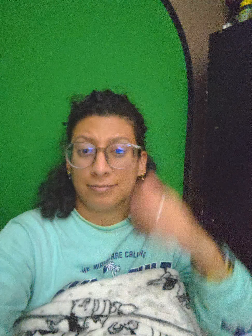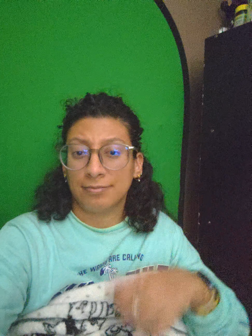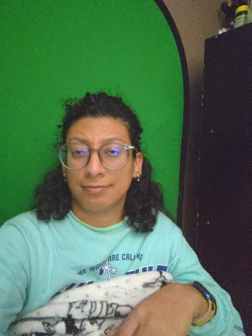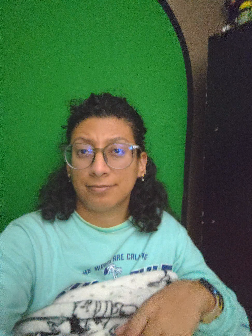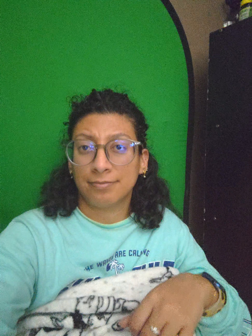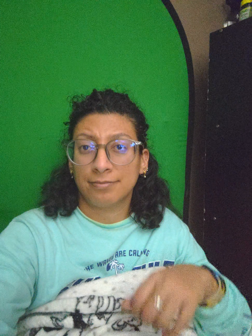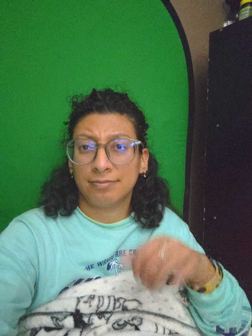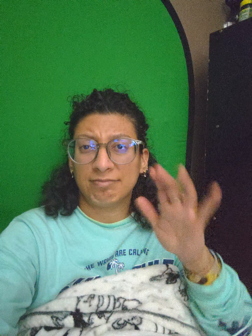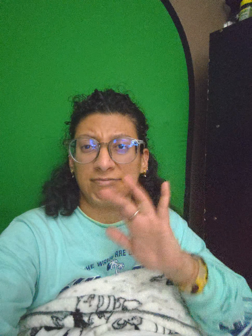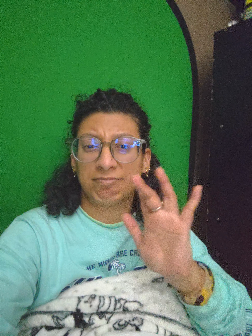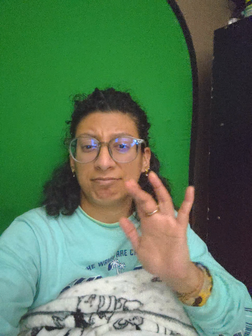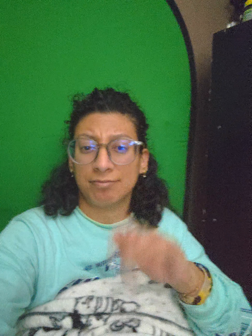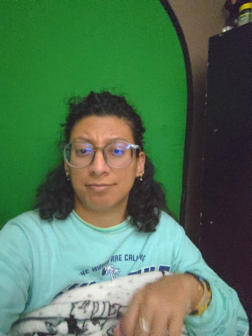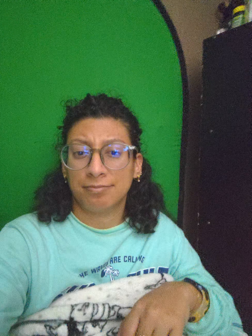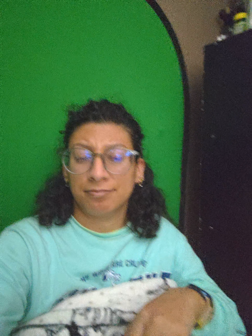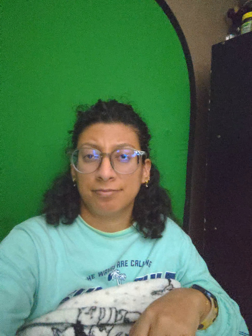yucky